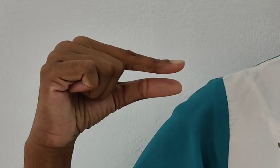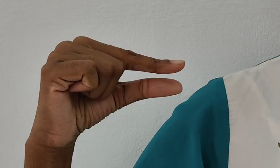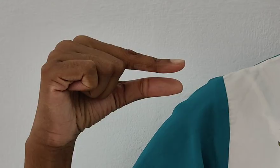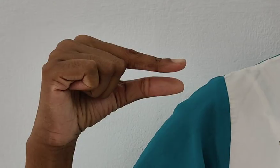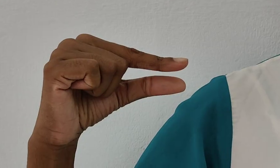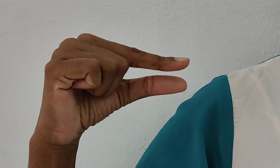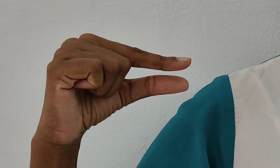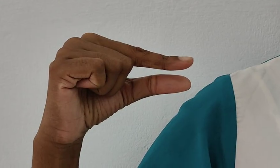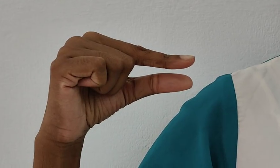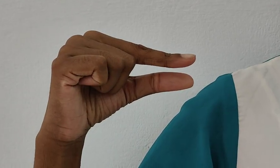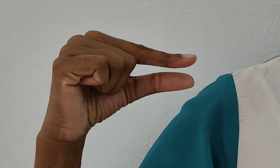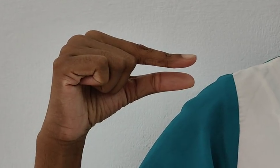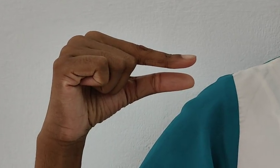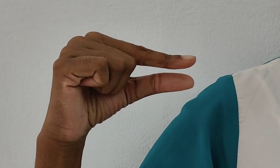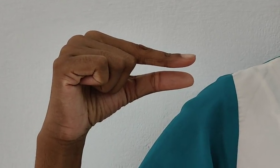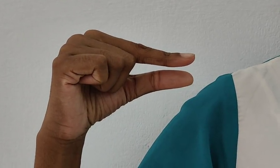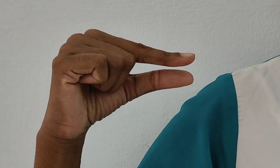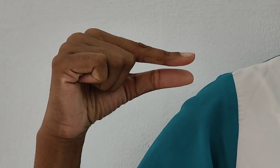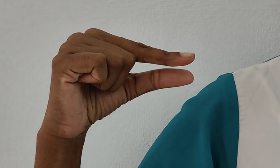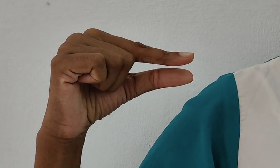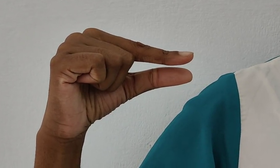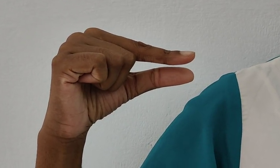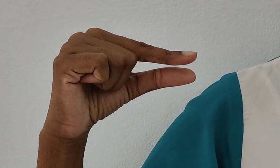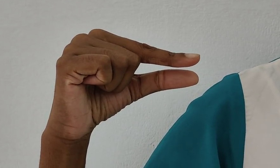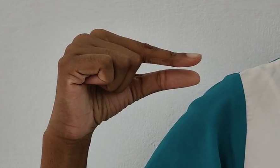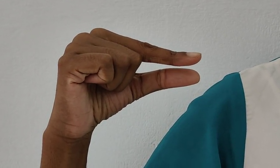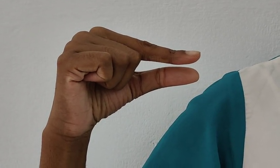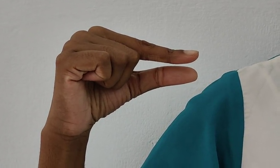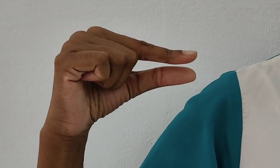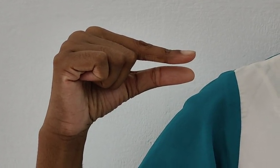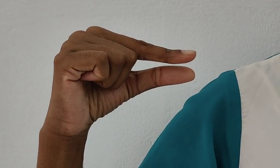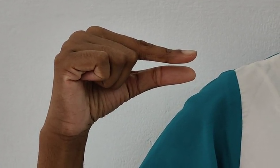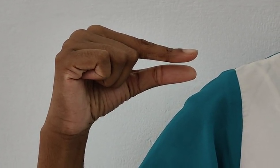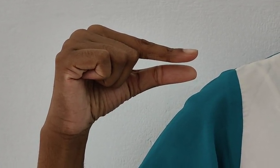ഉ